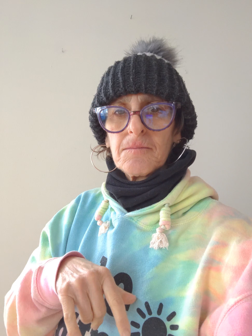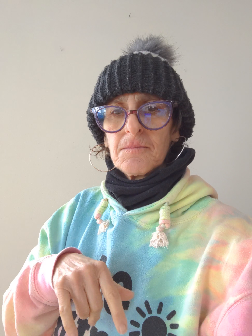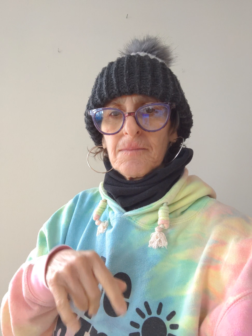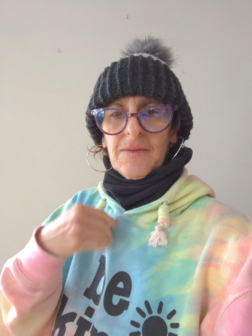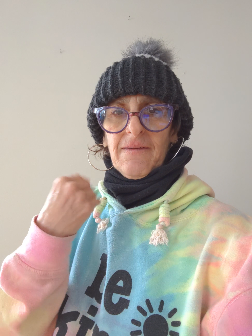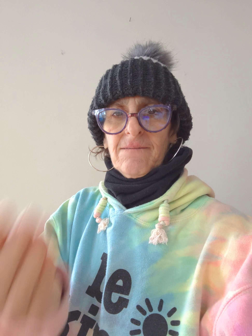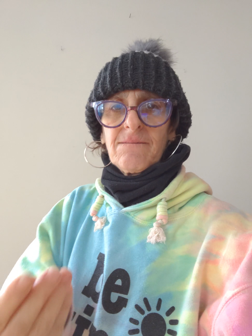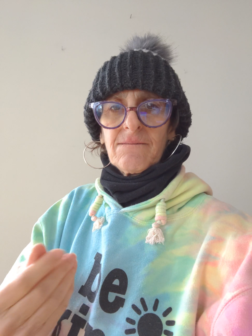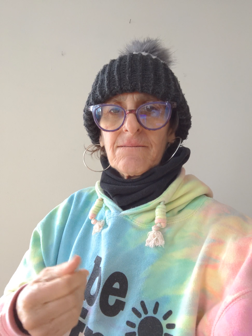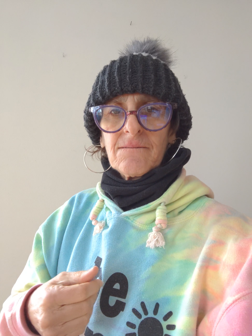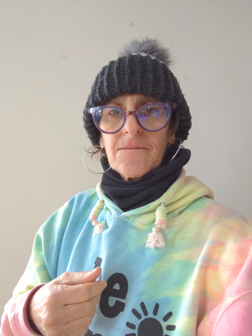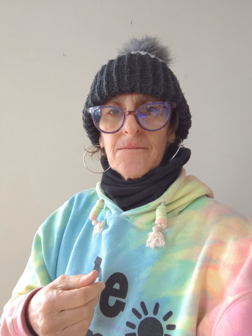give